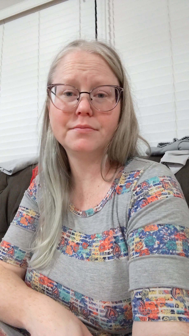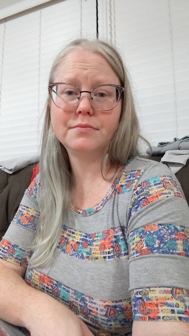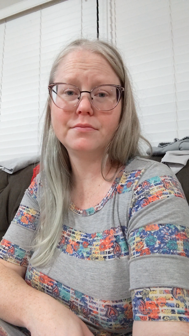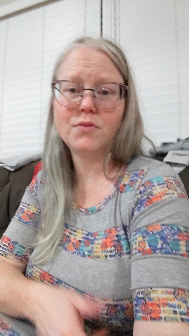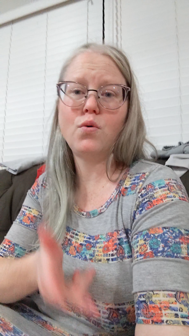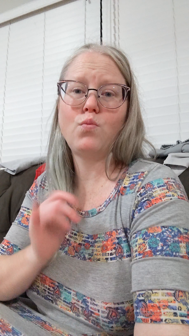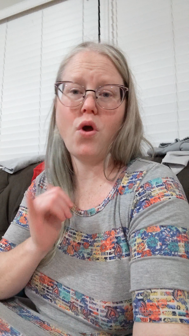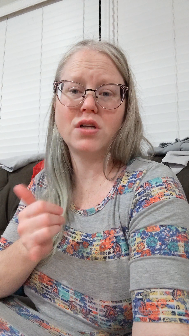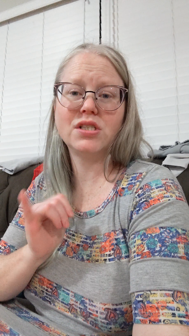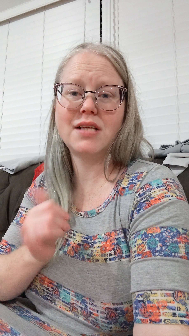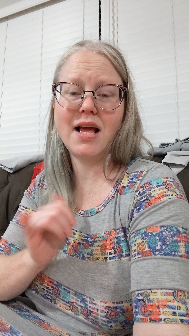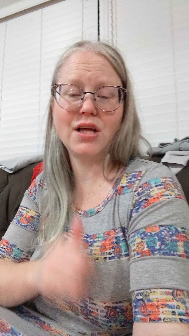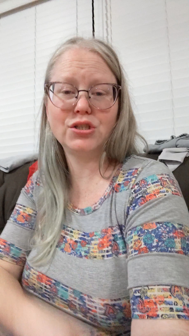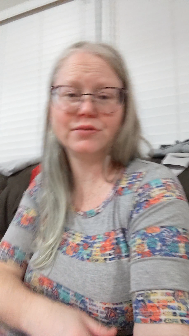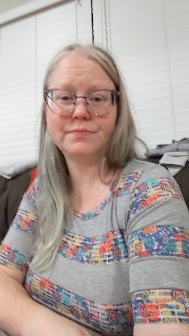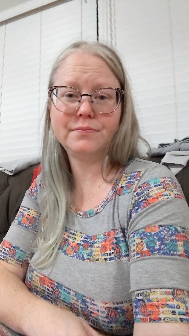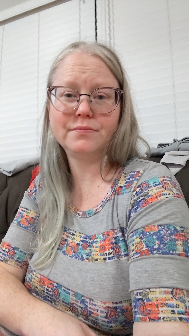rocking chair